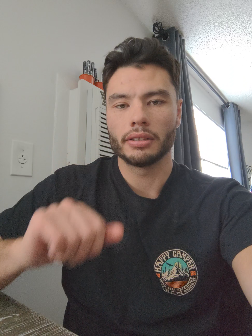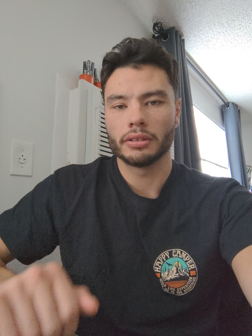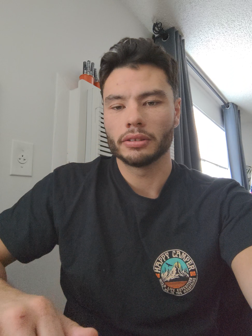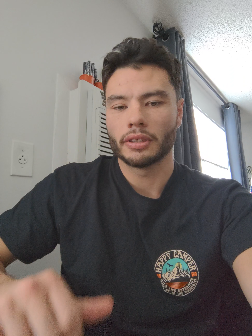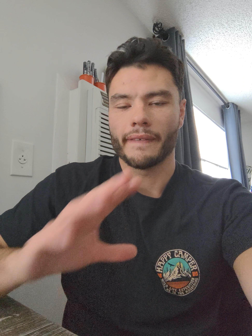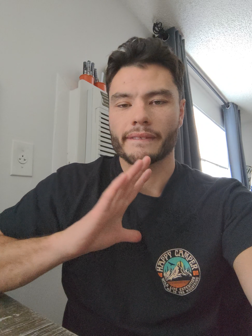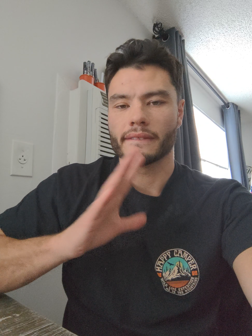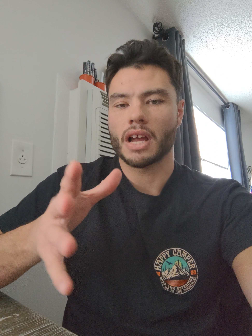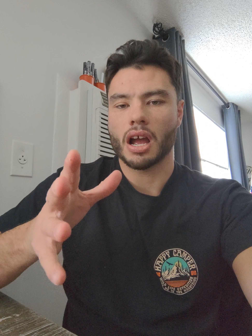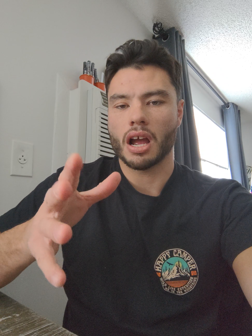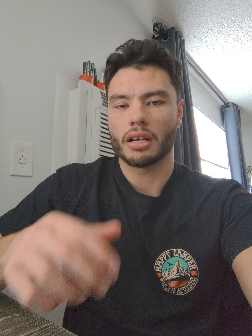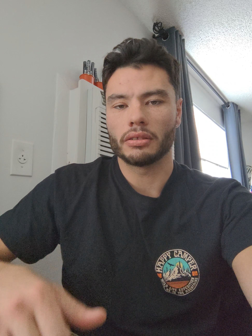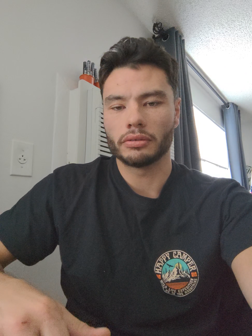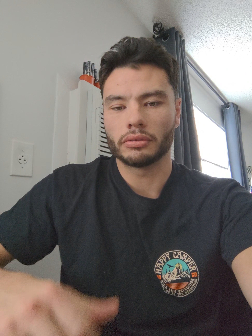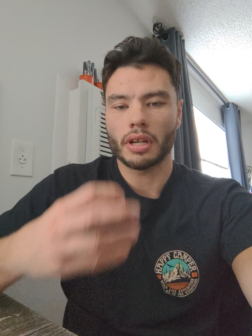fine